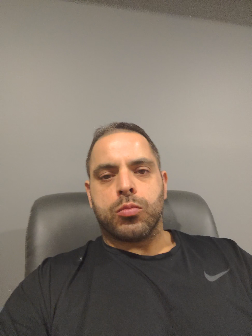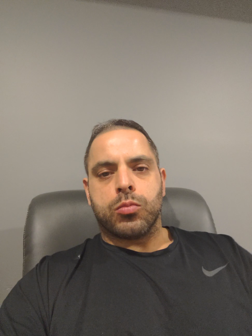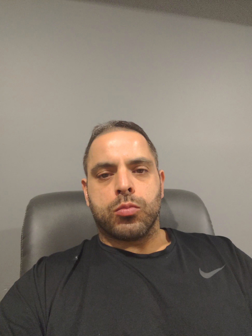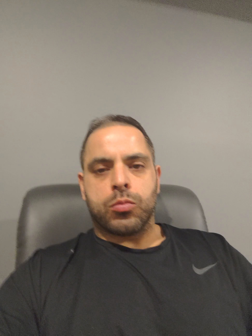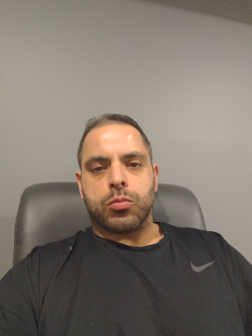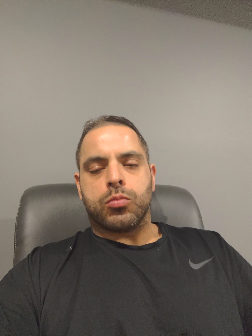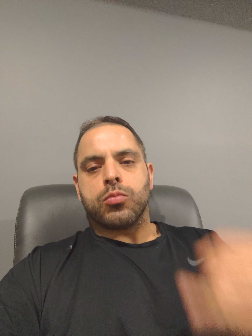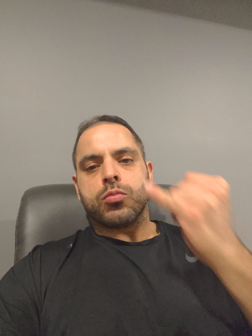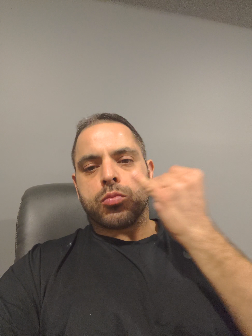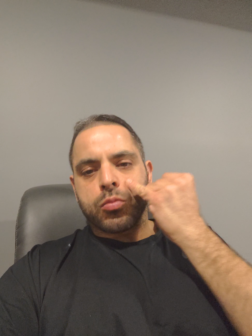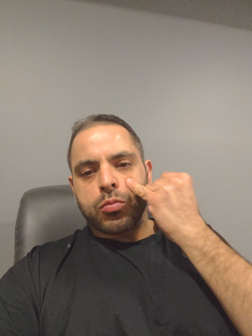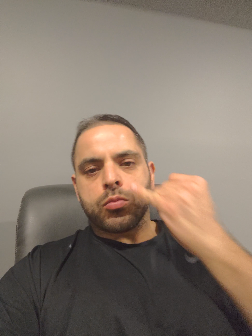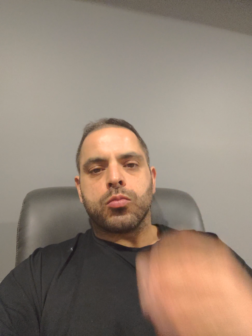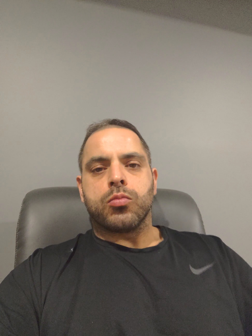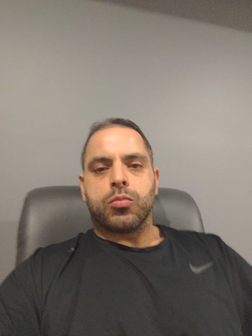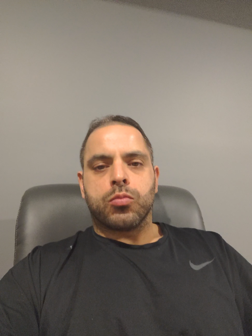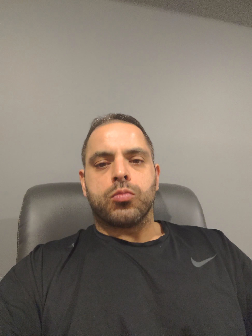if